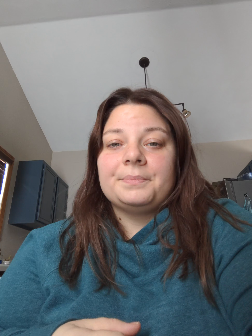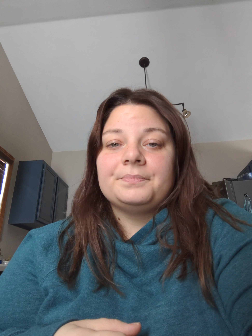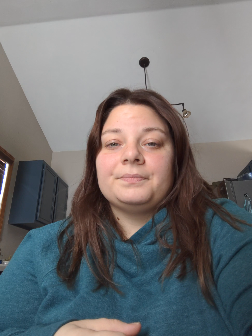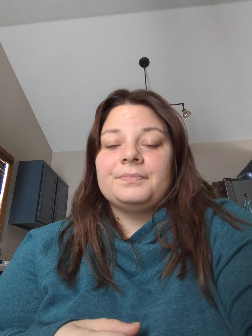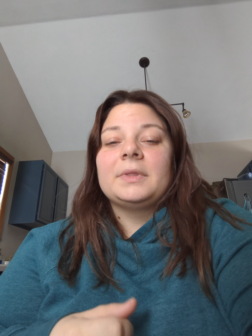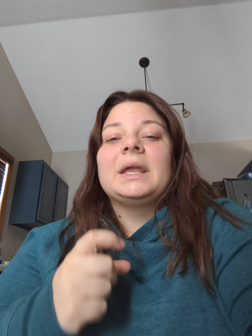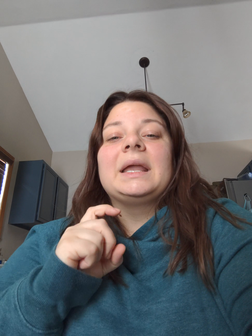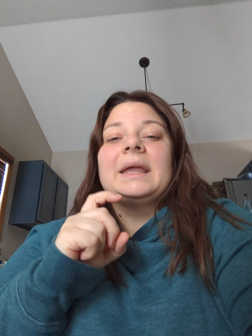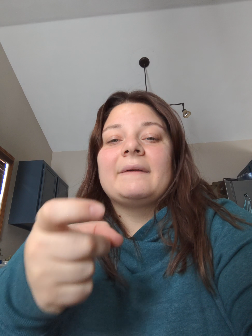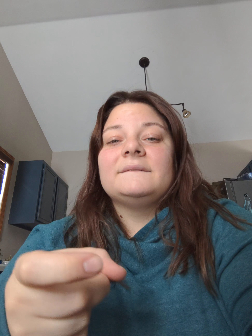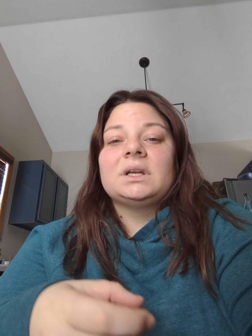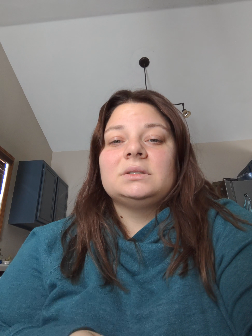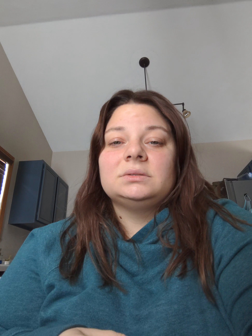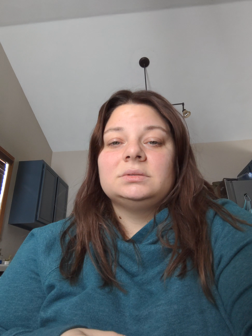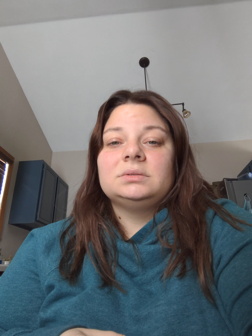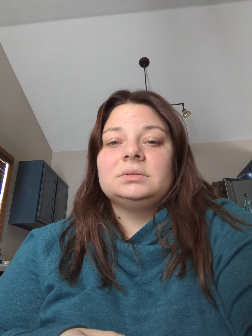give